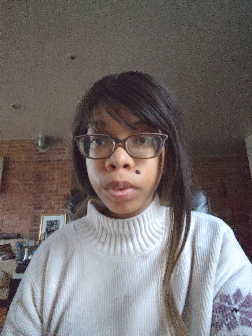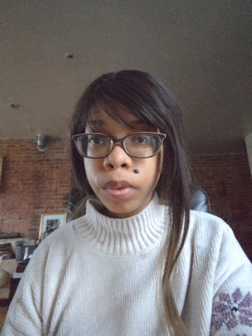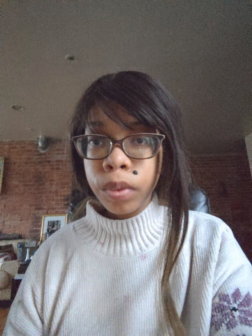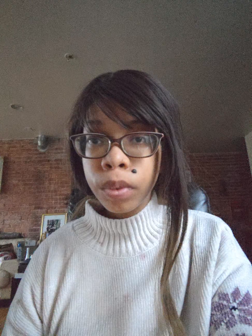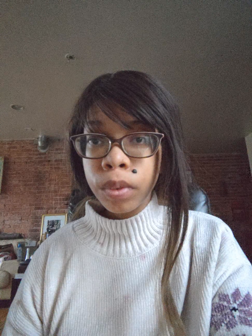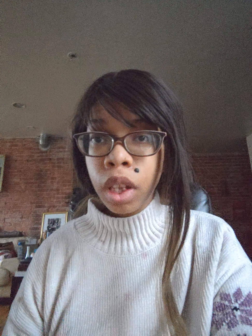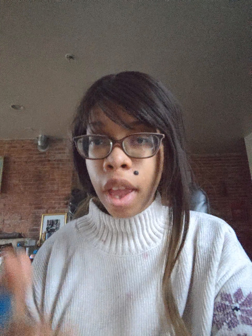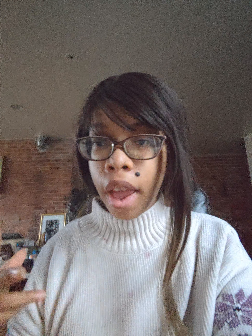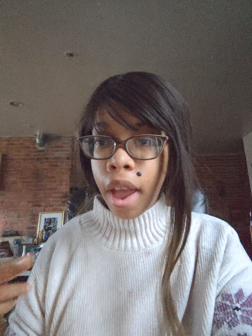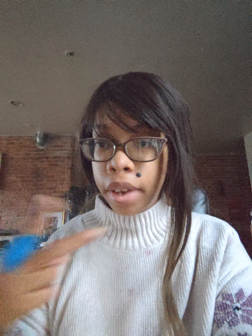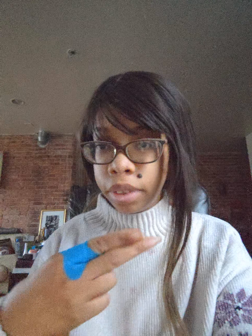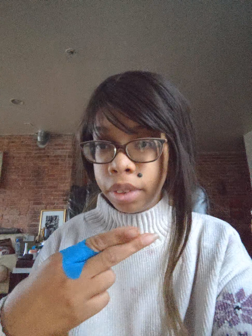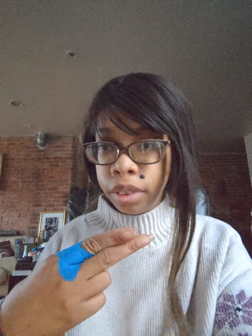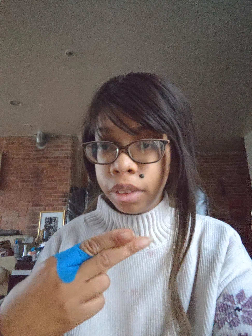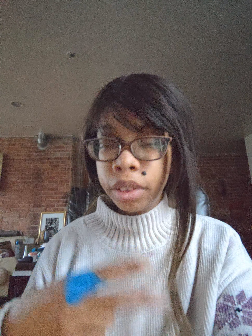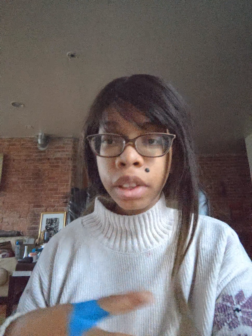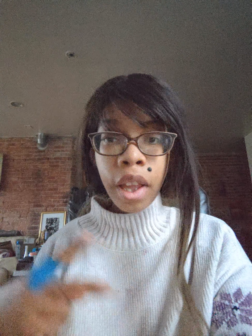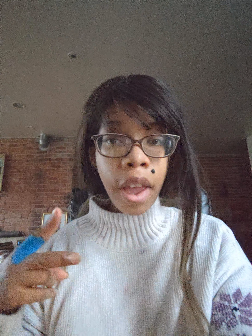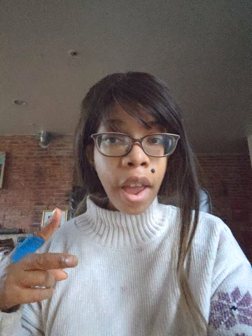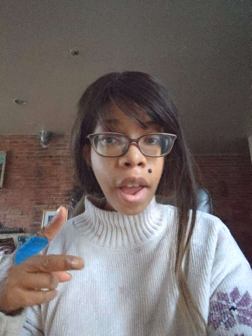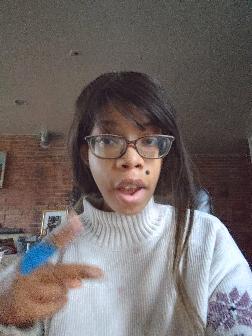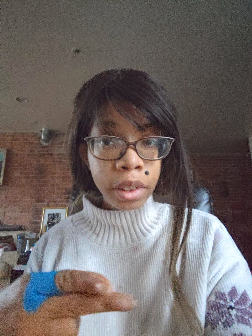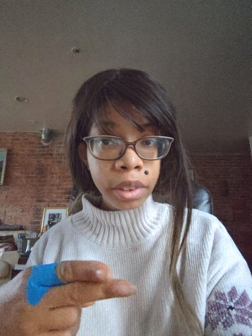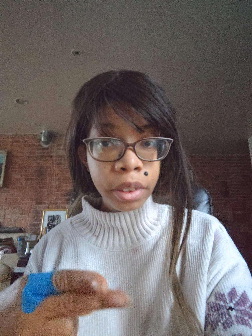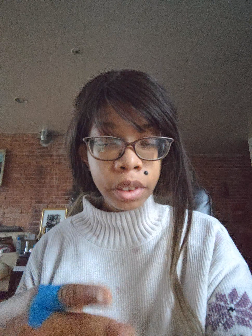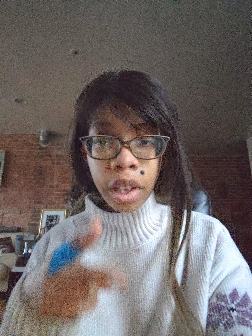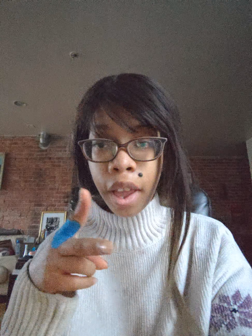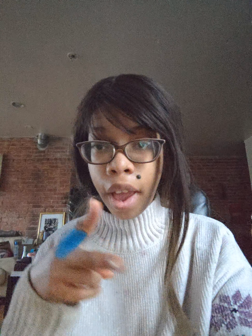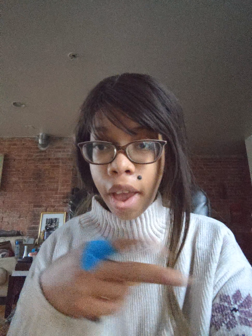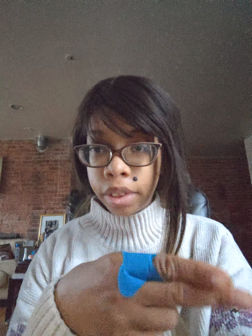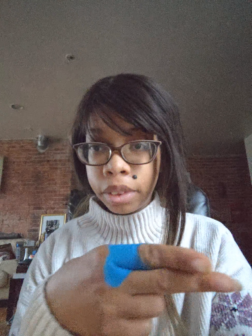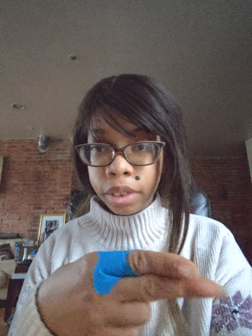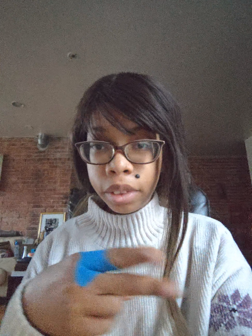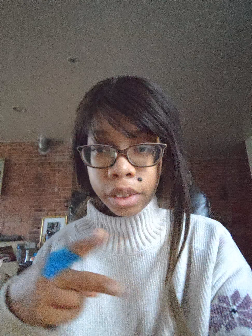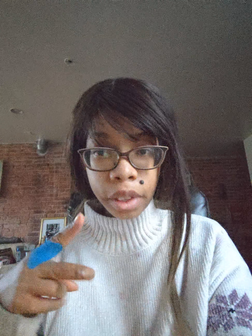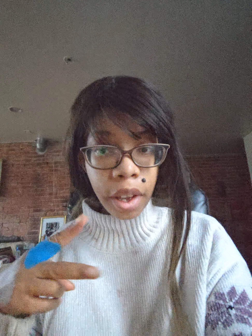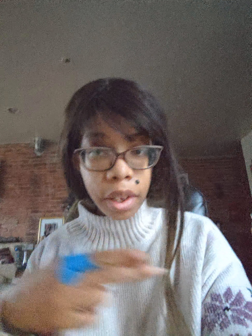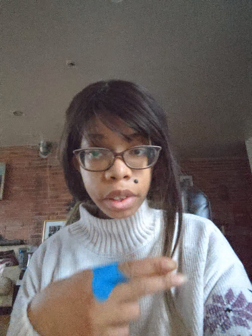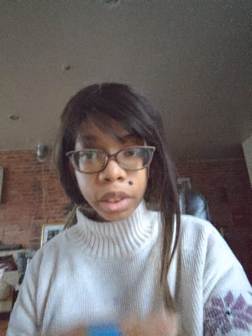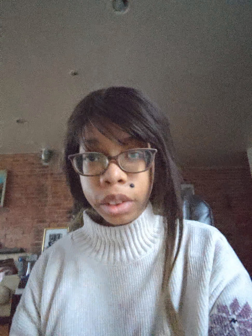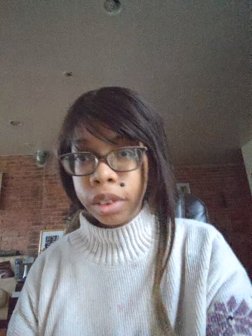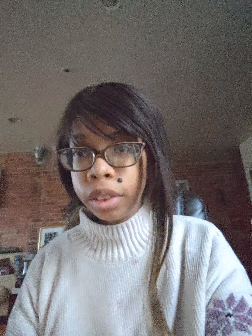cut